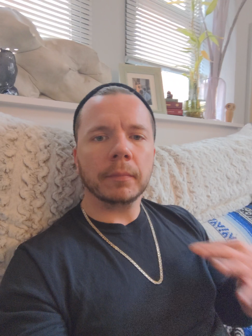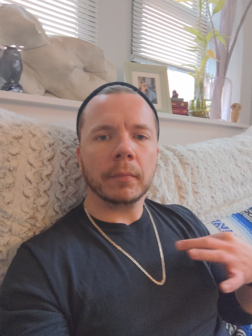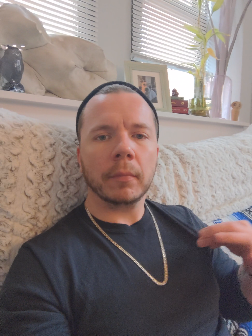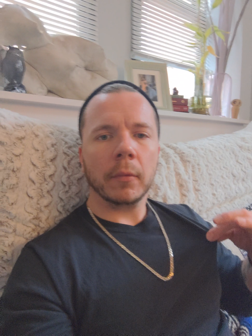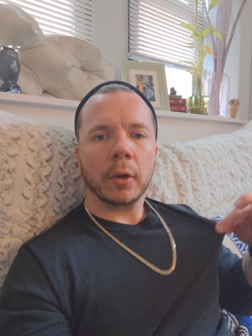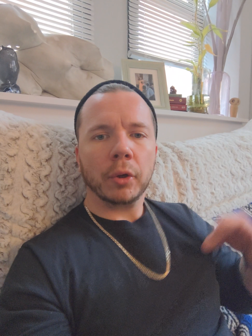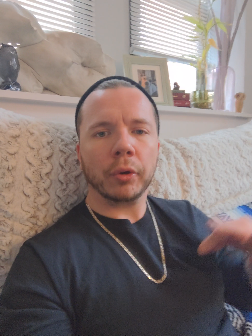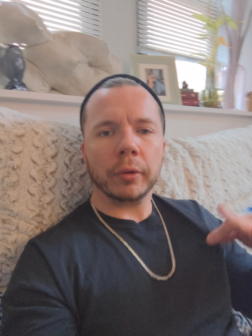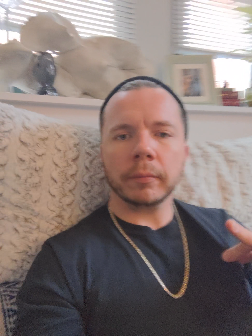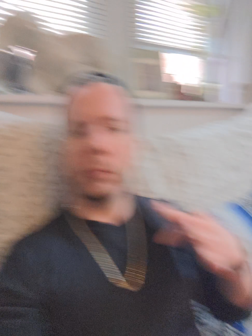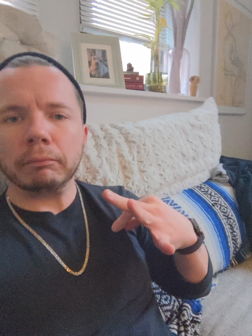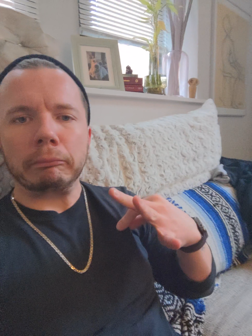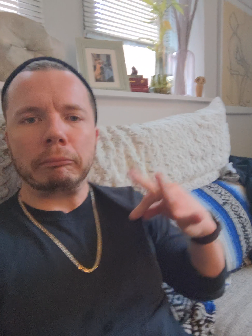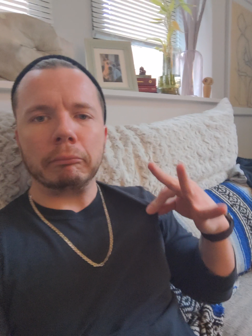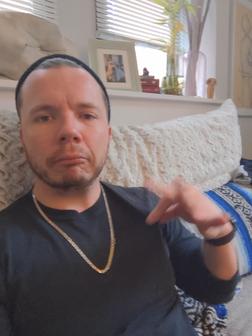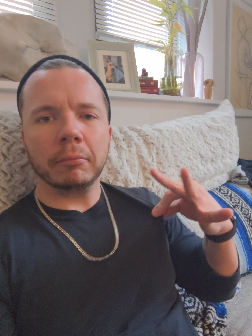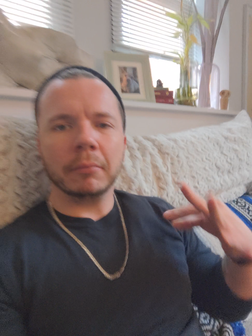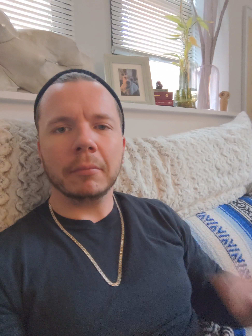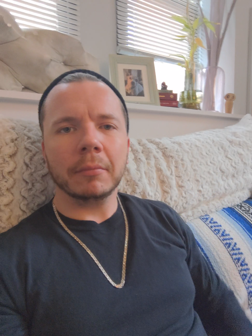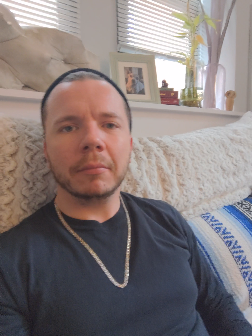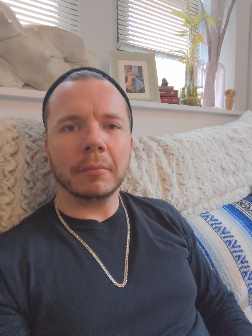shirt